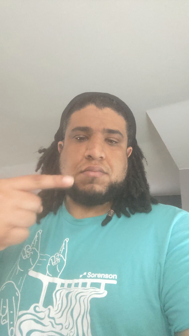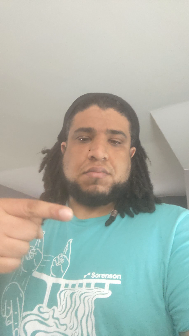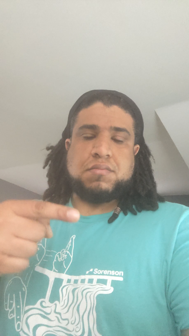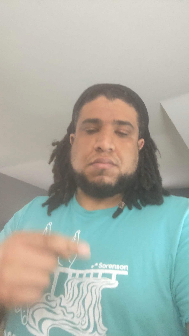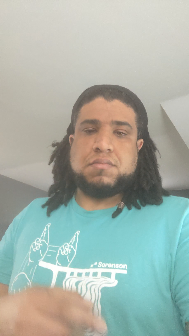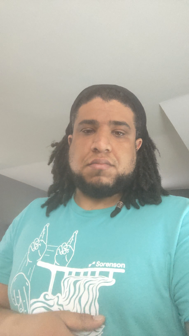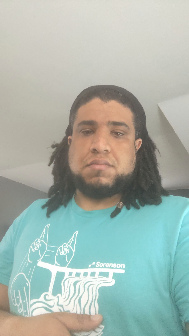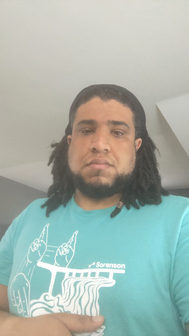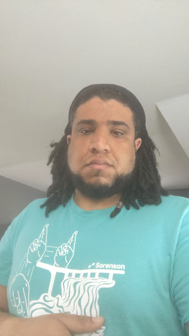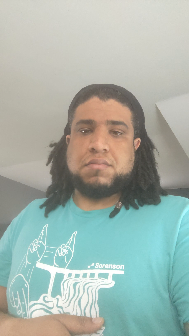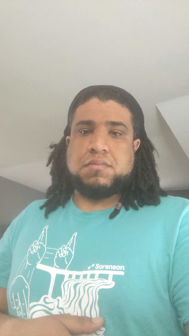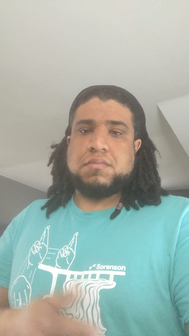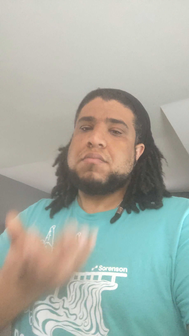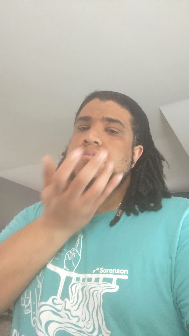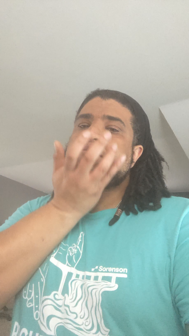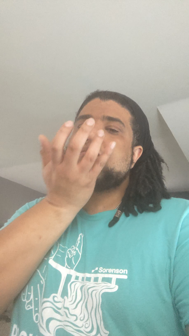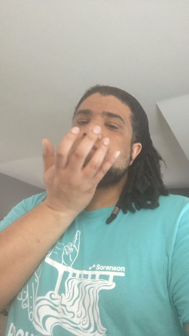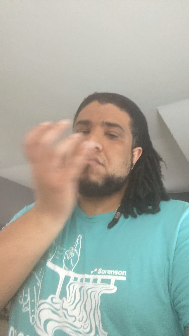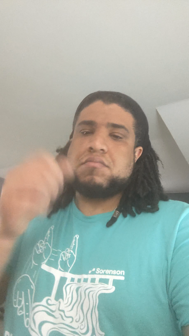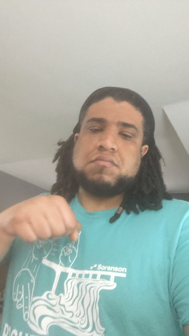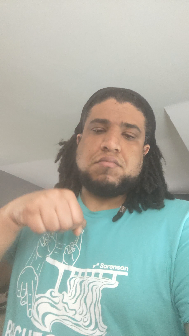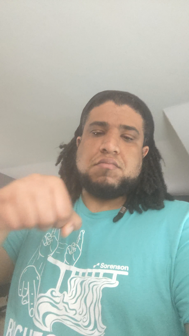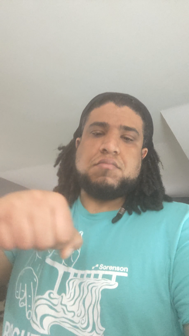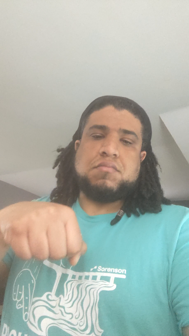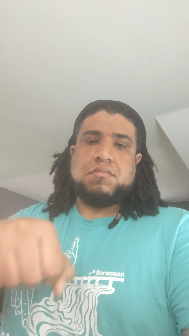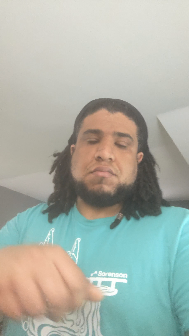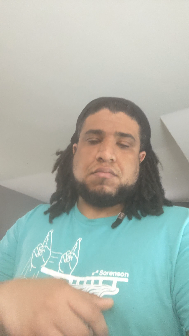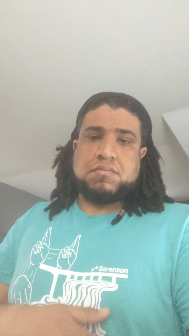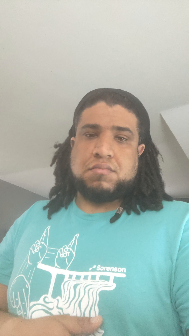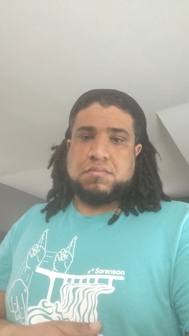lawn mower